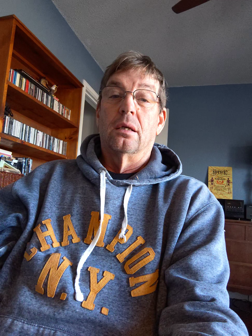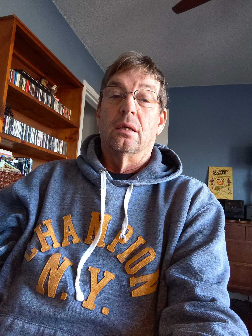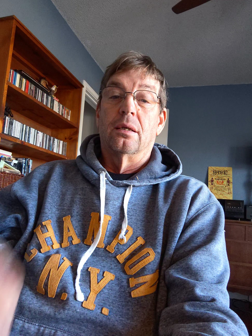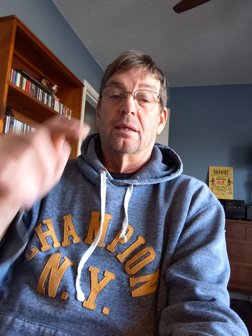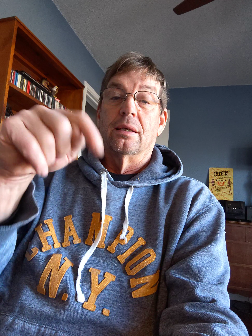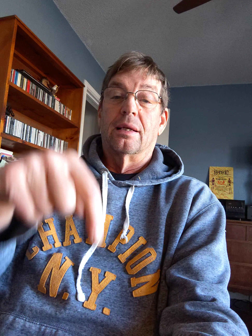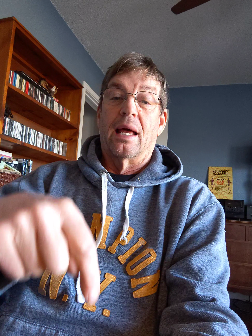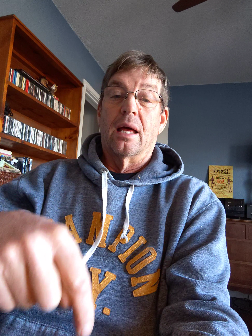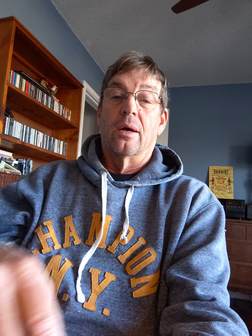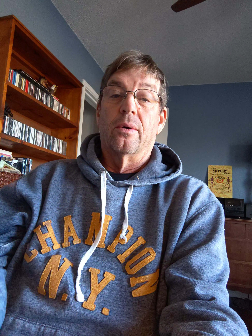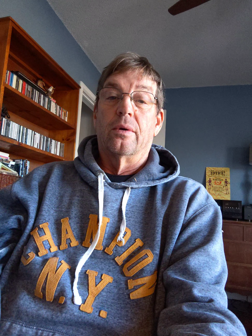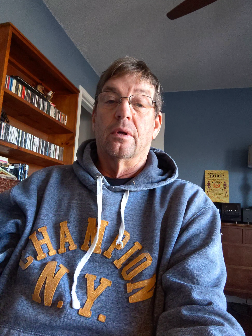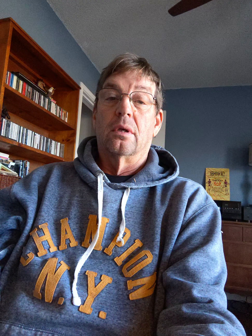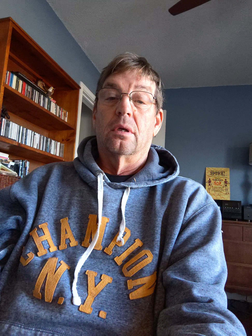down